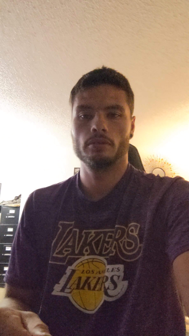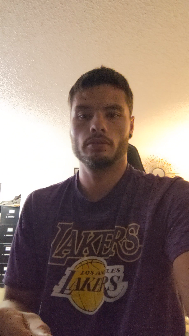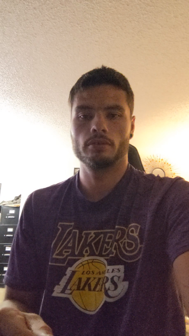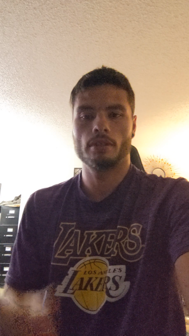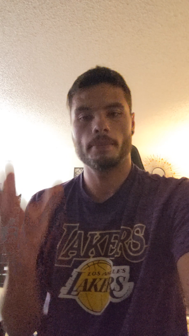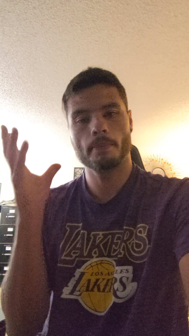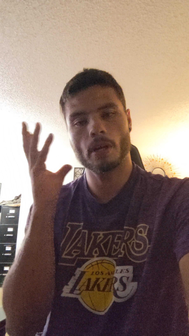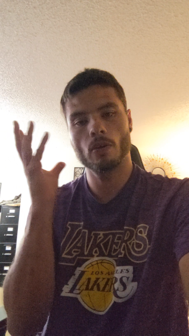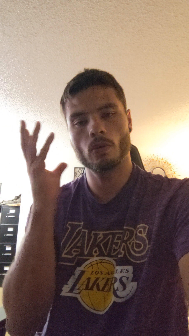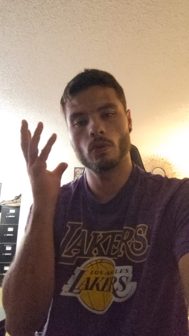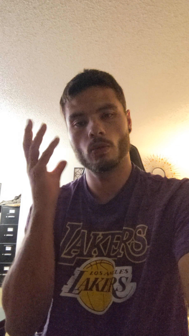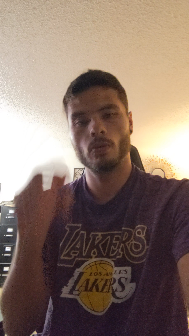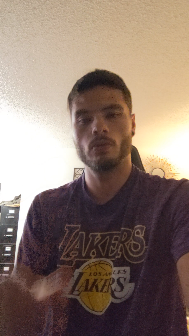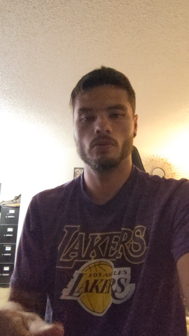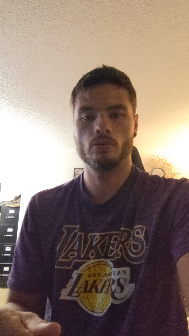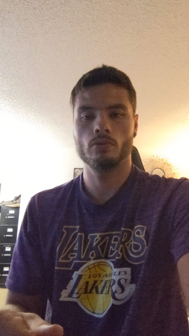pillow